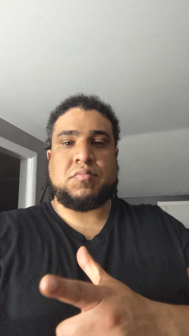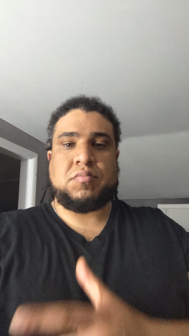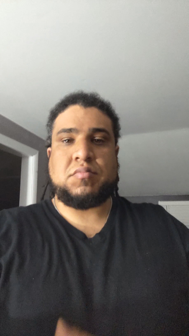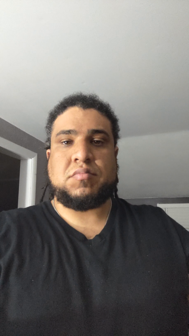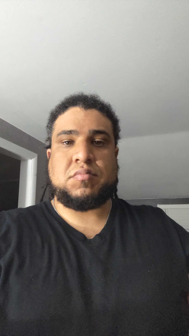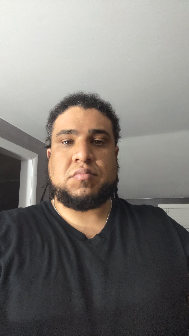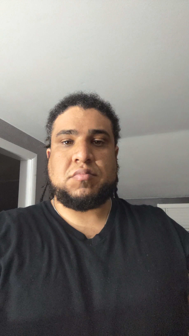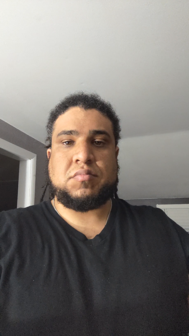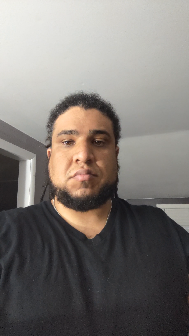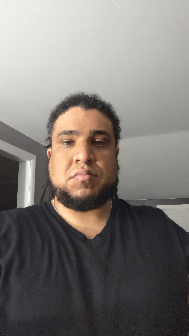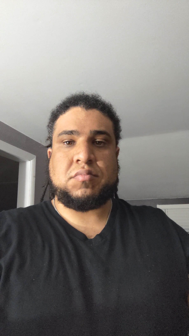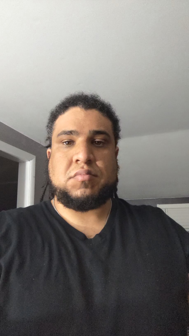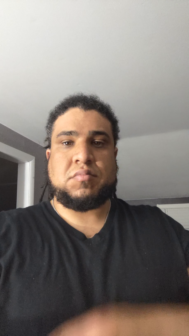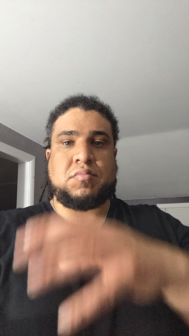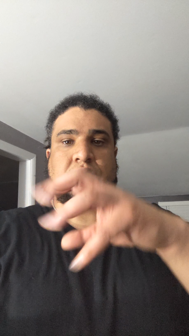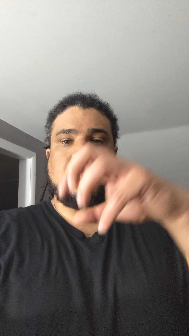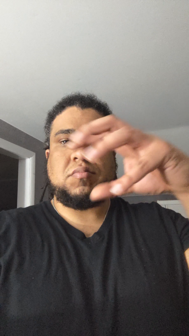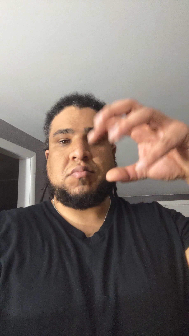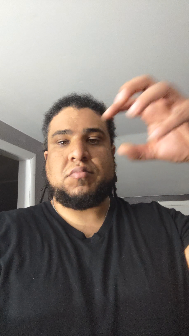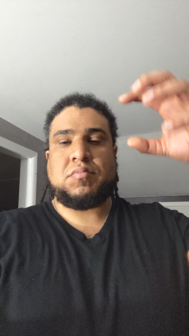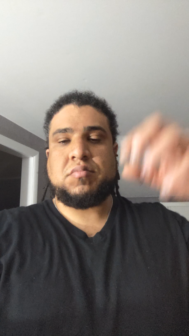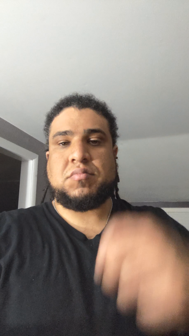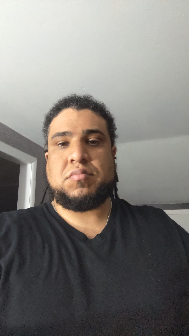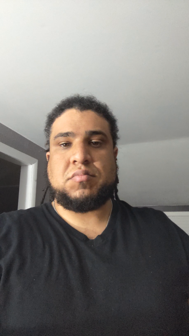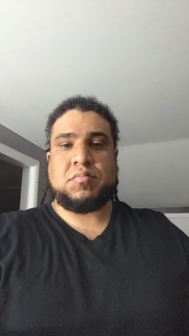bubbles